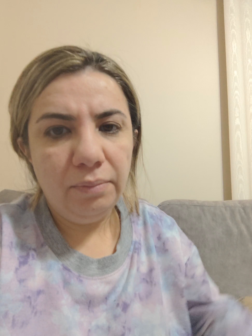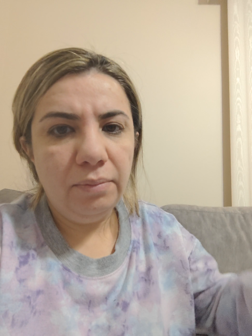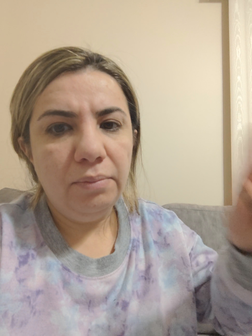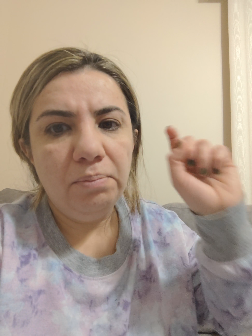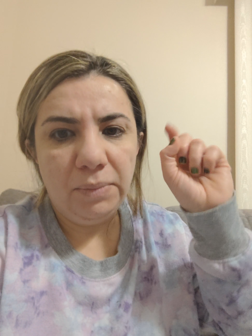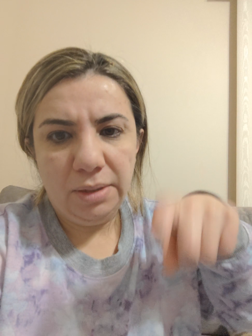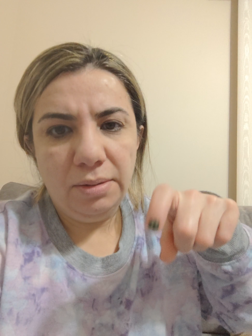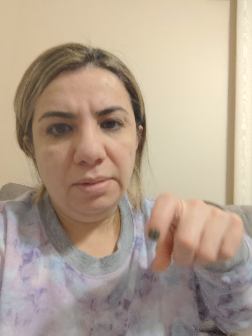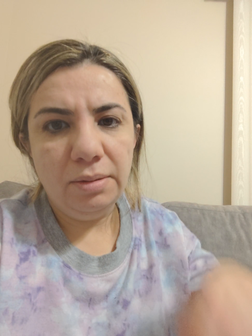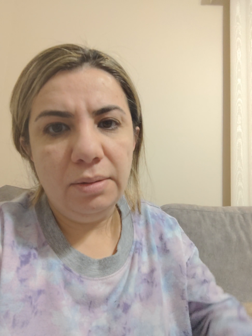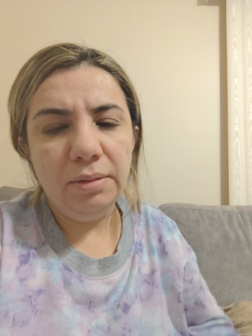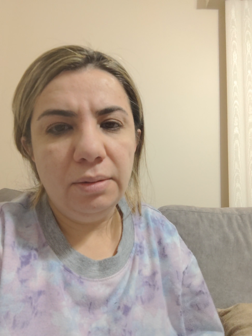have to